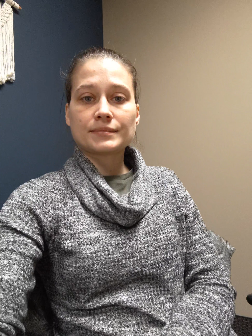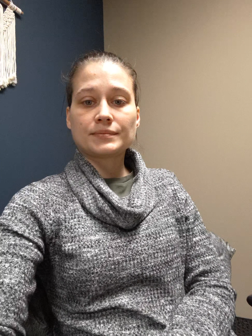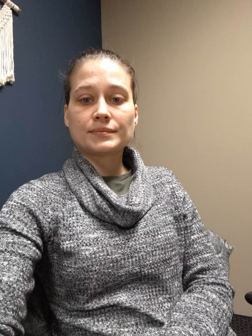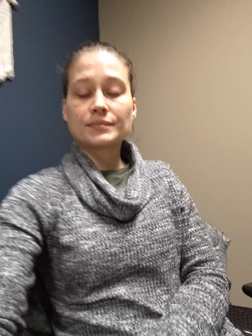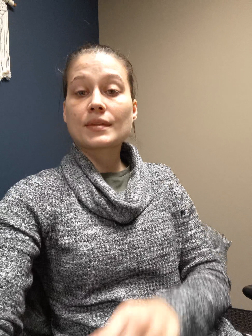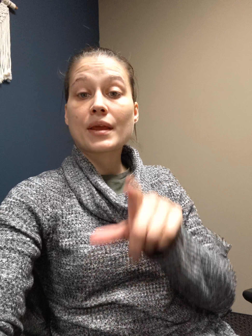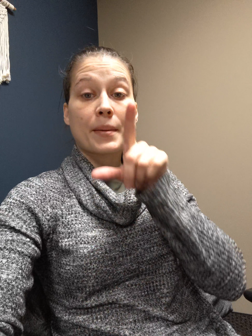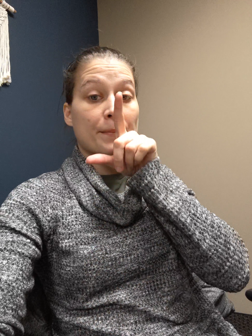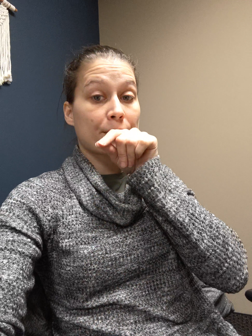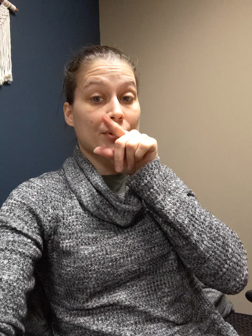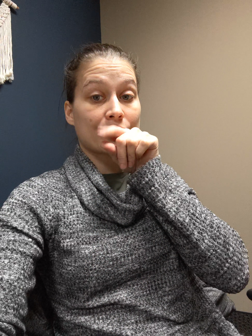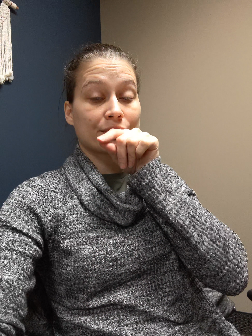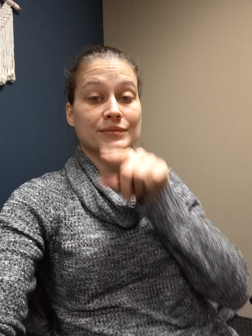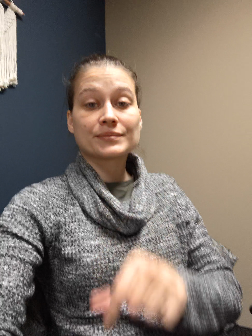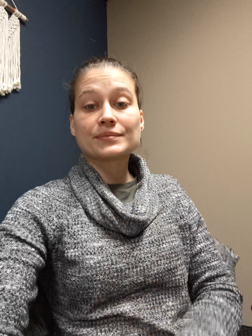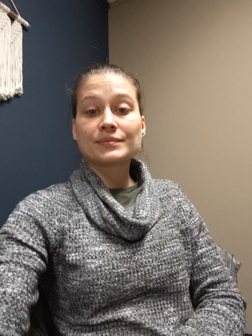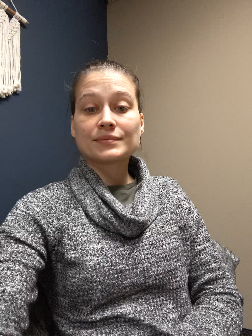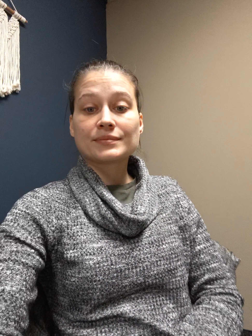bird